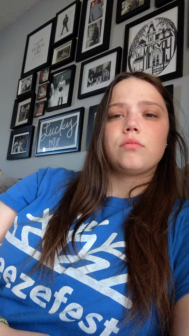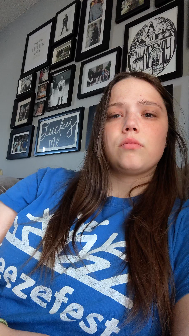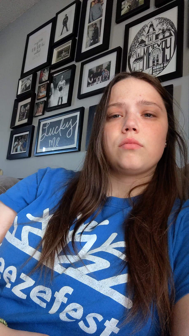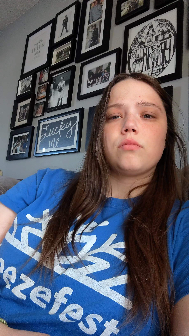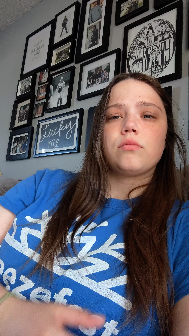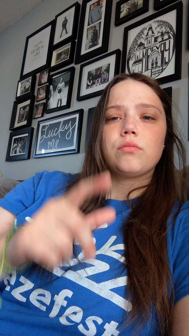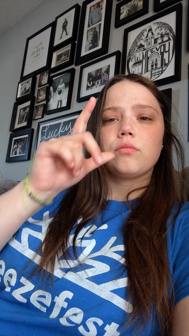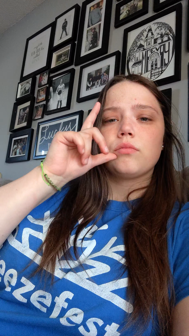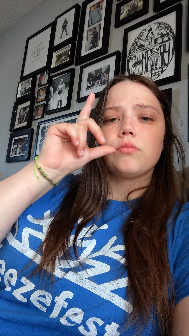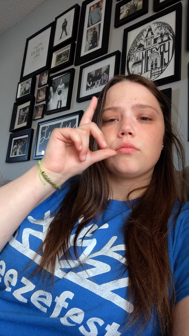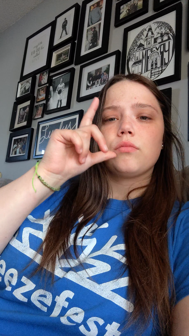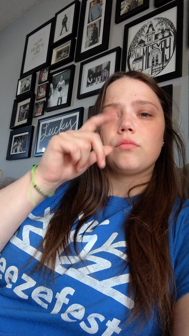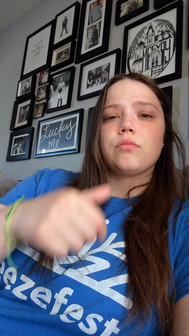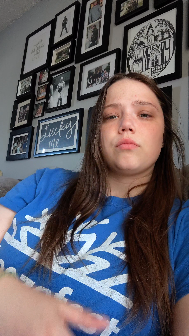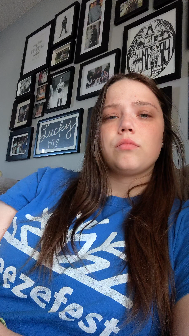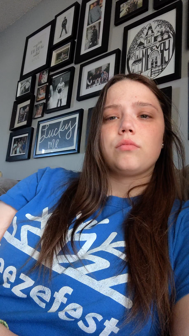lunch